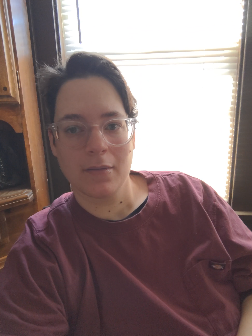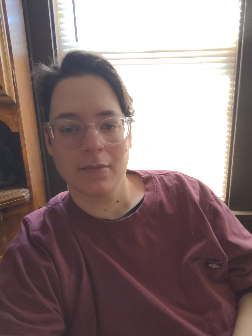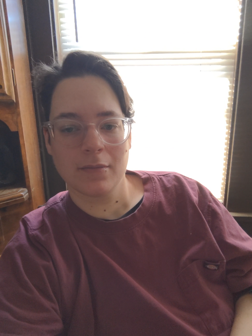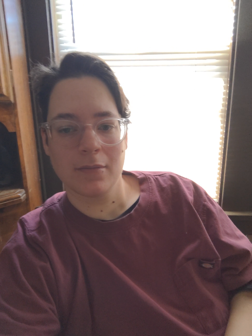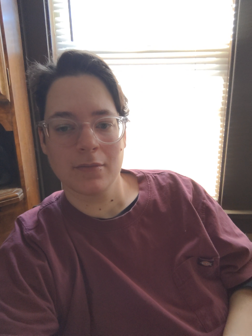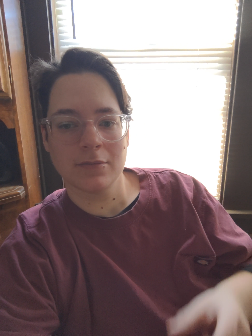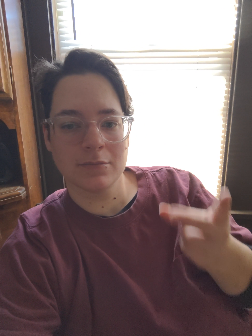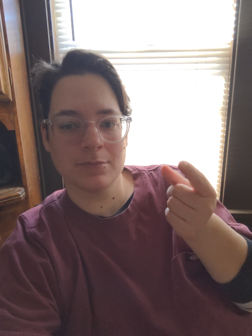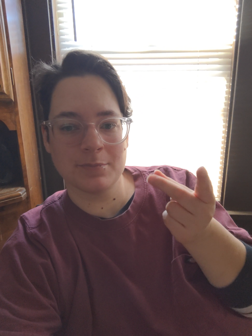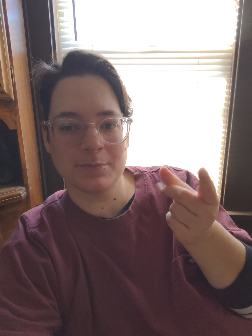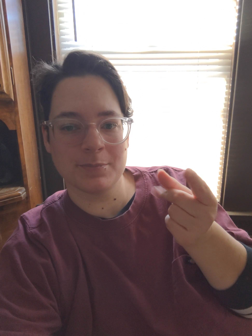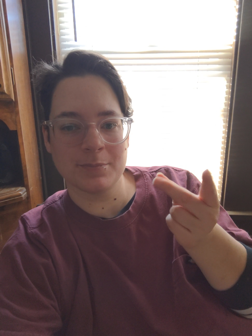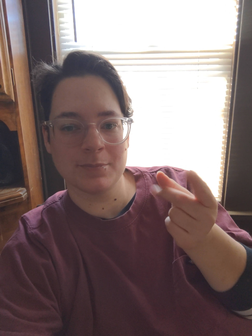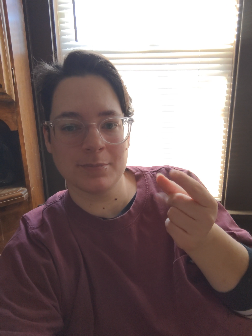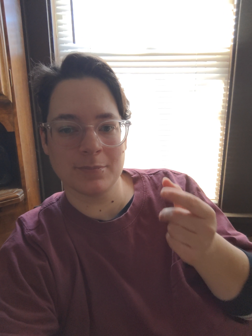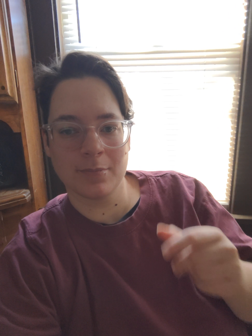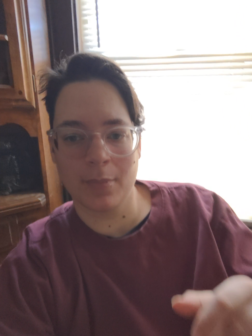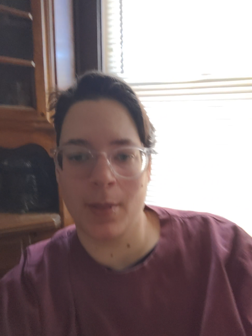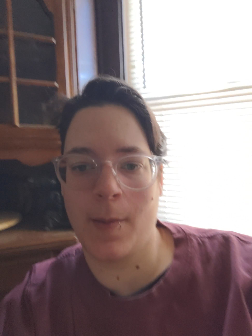puppy